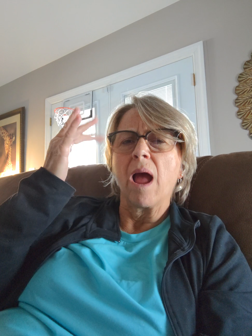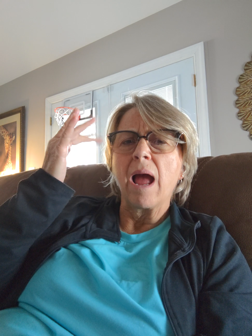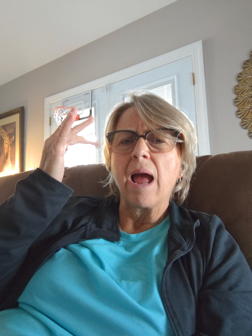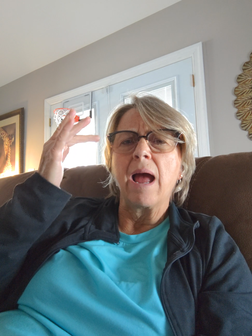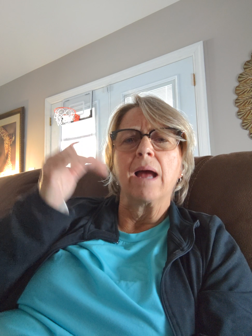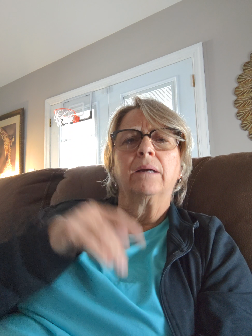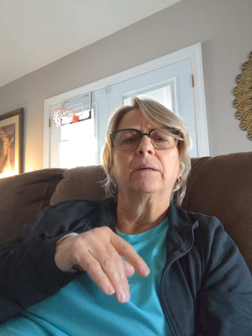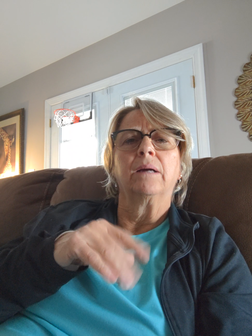why